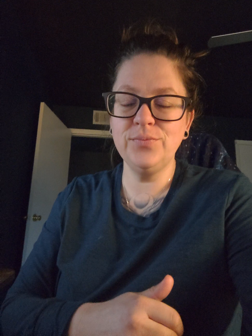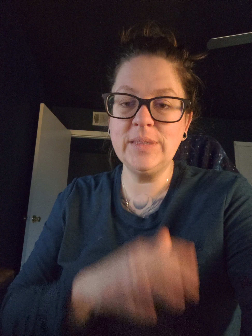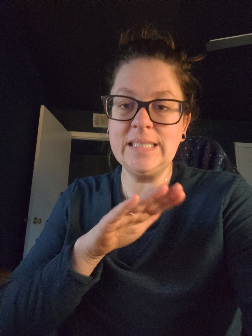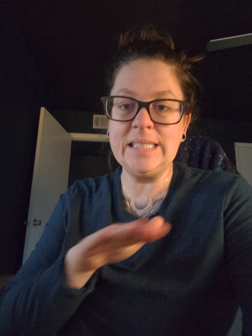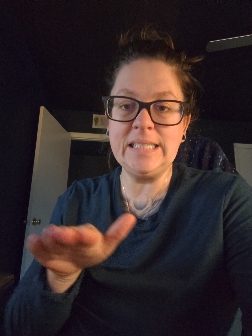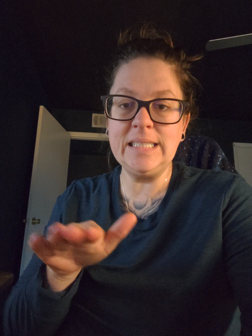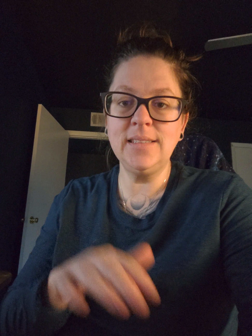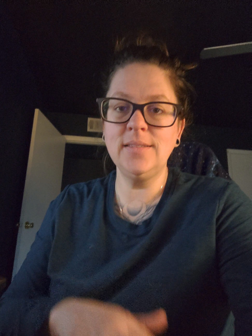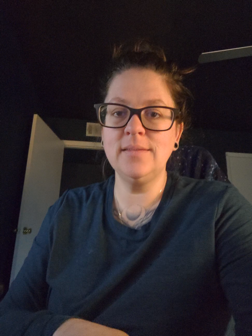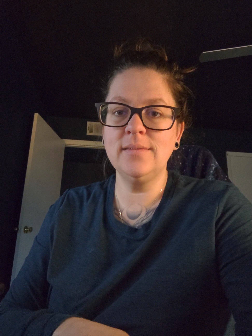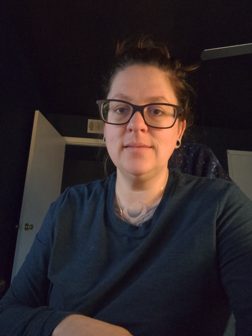clean